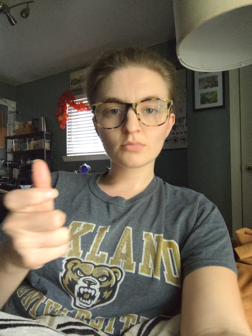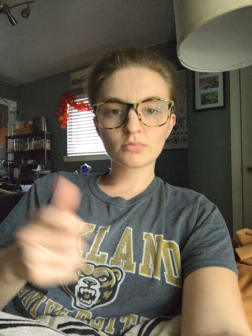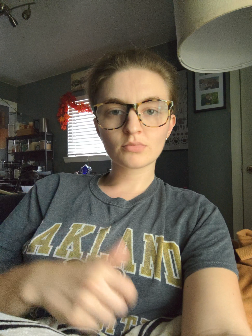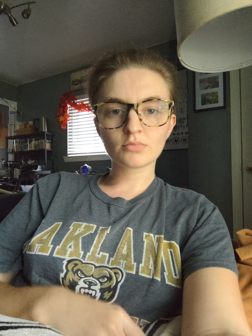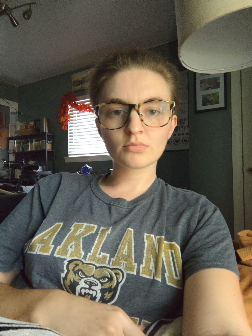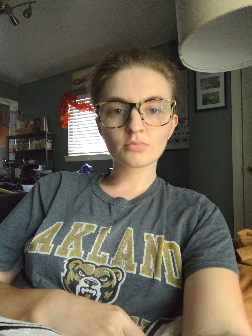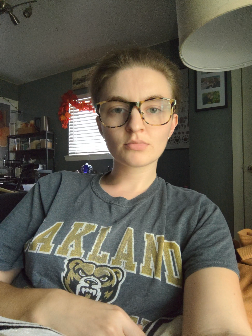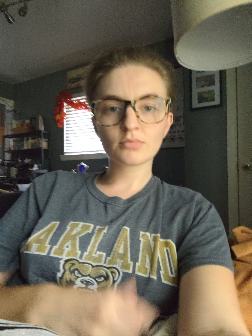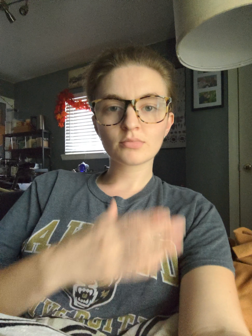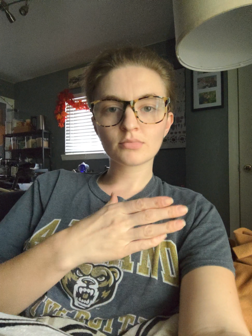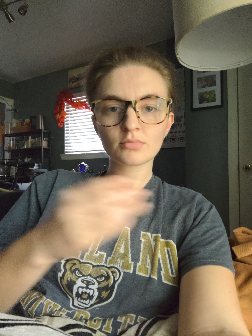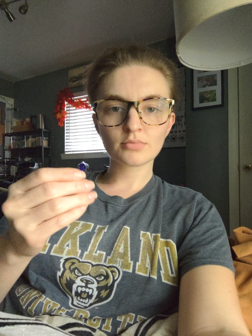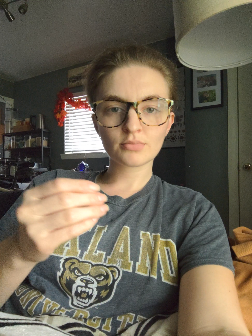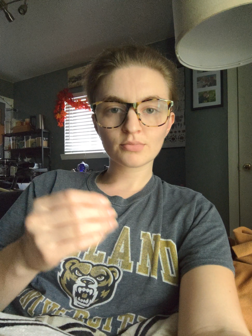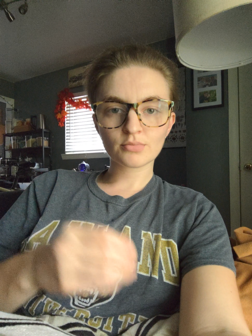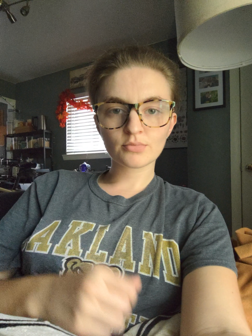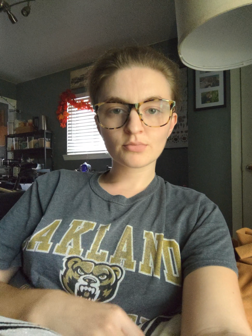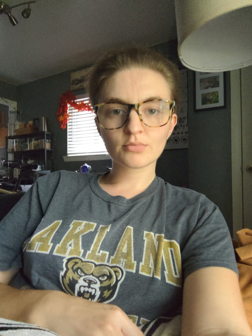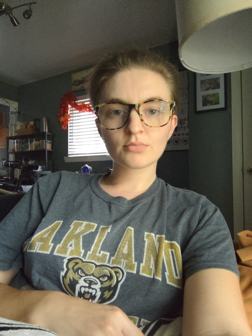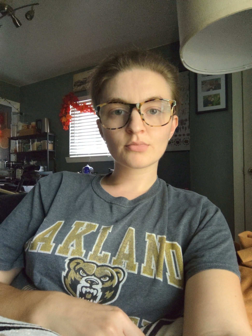and